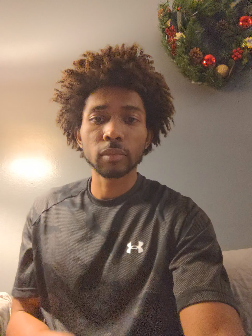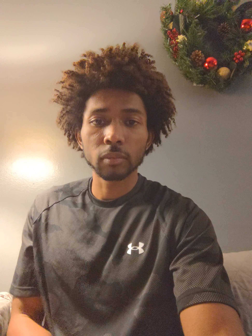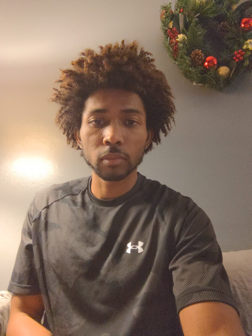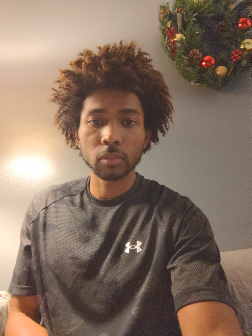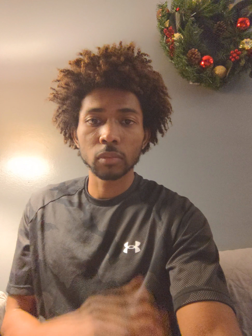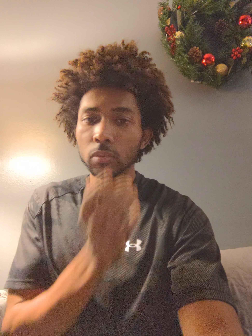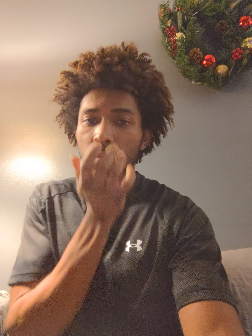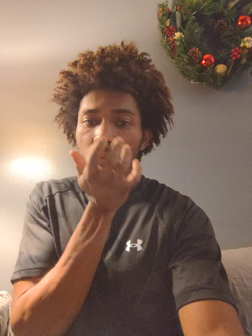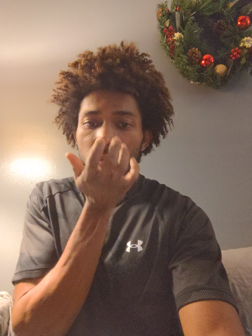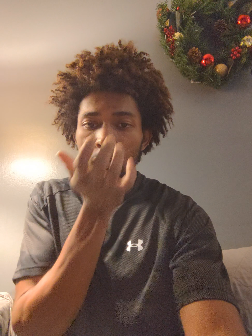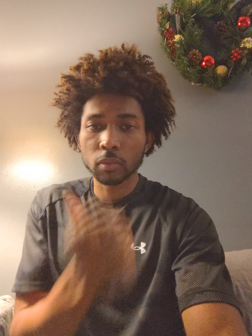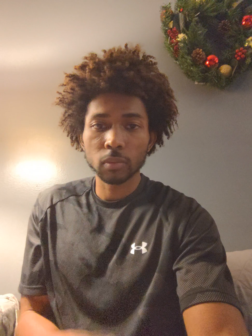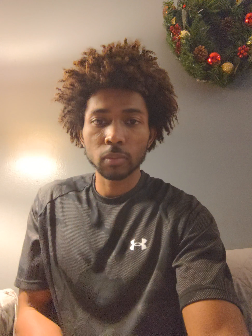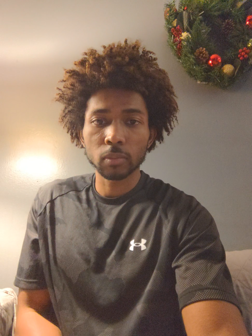grass